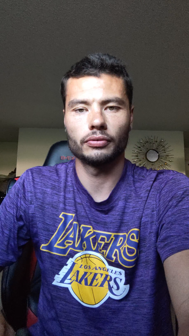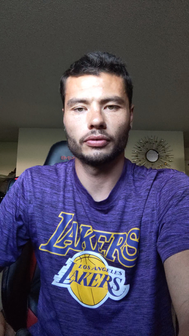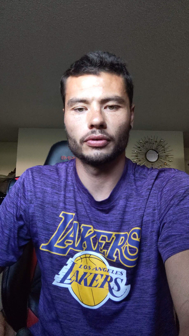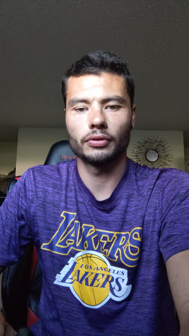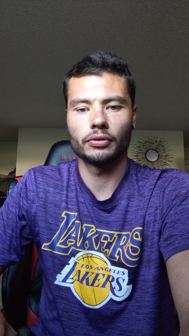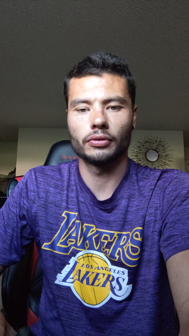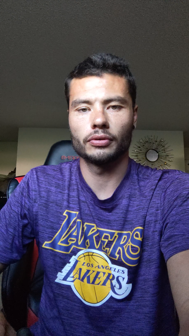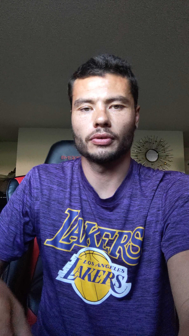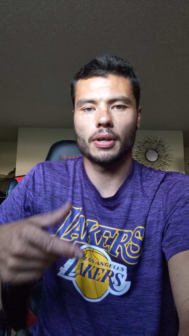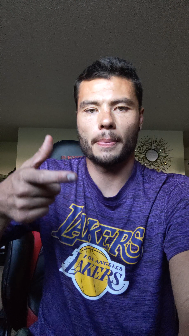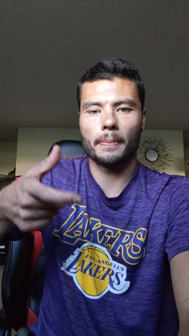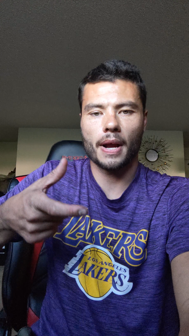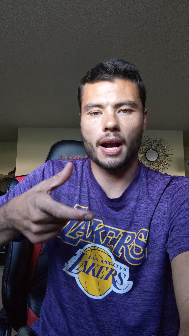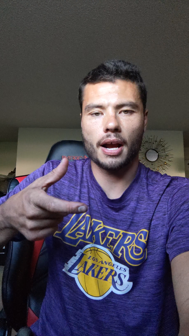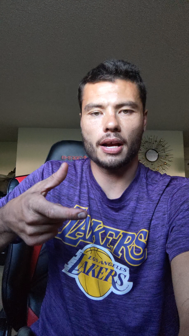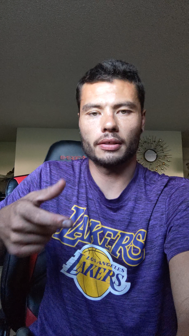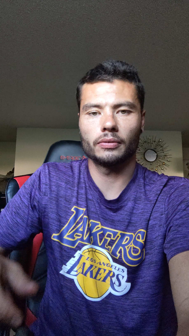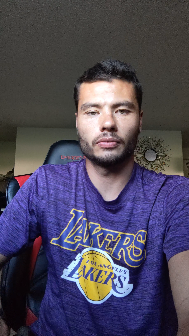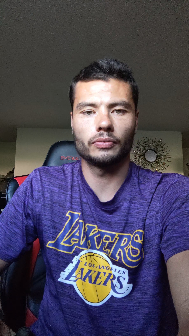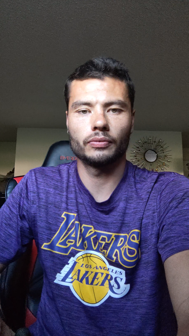plate